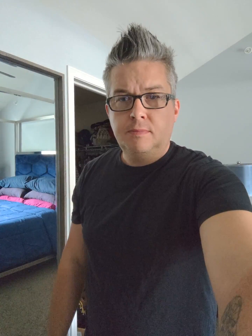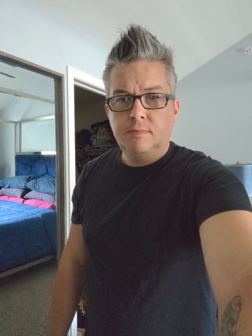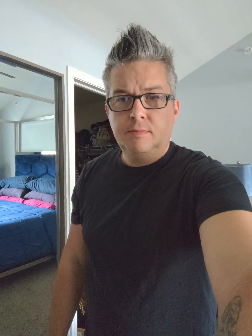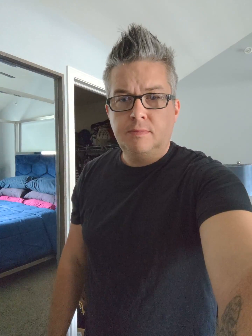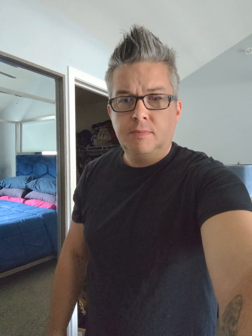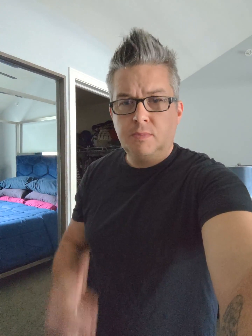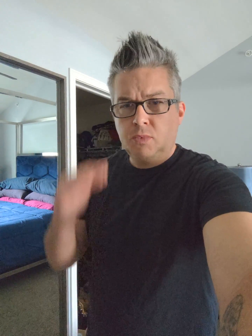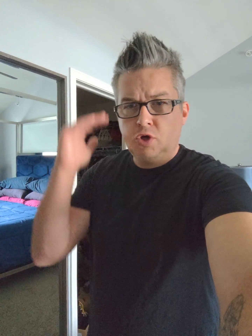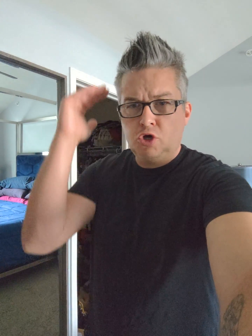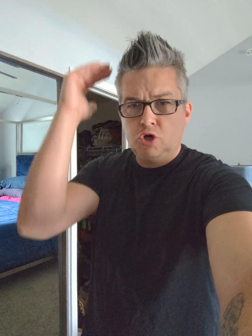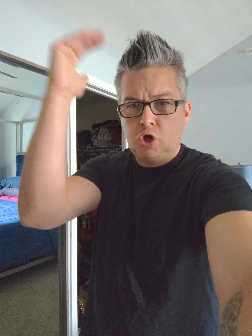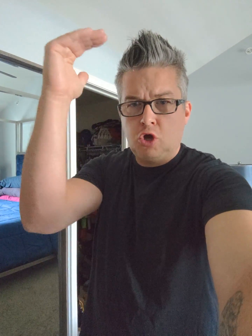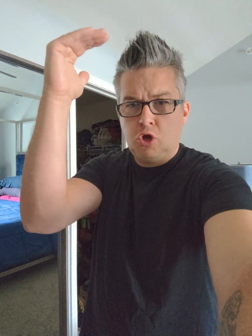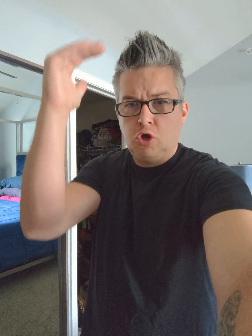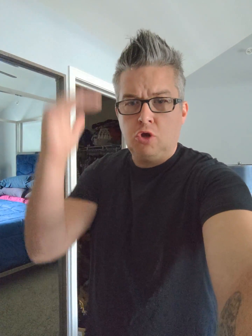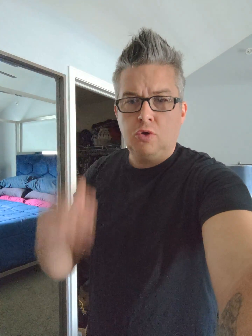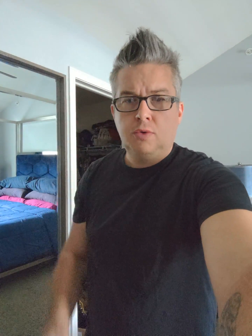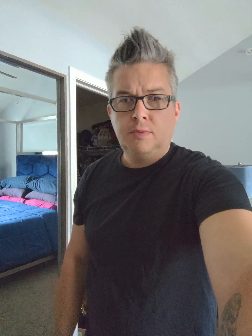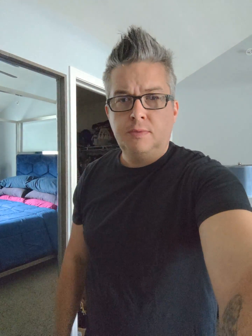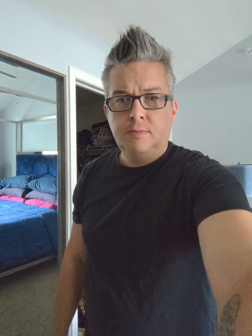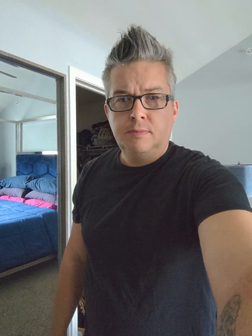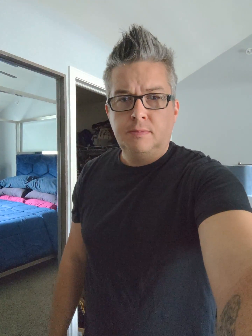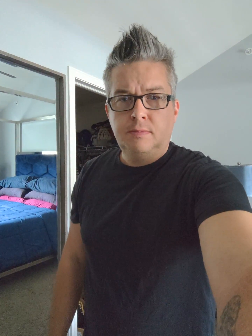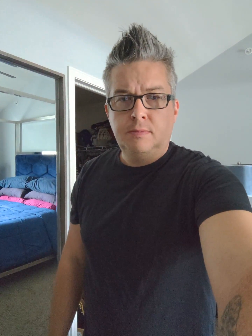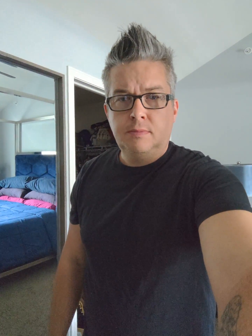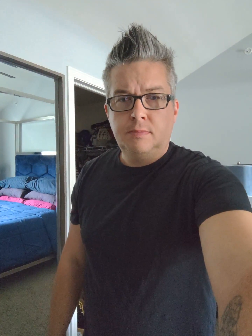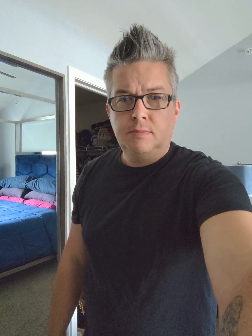big